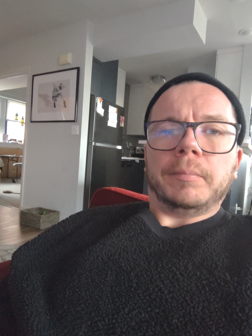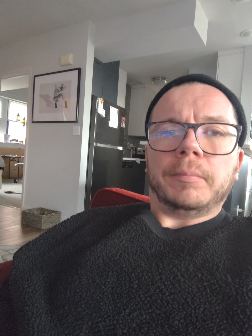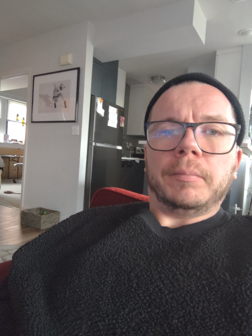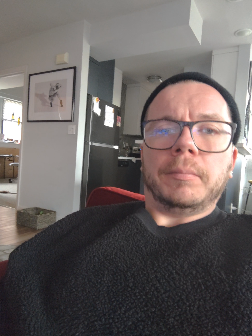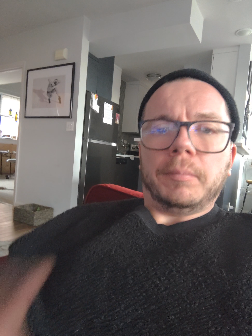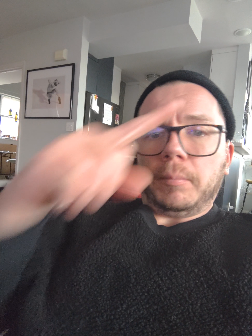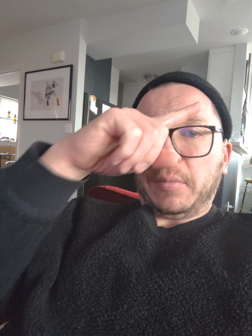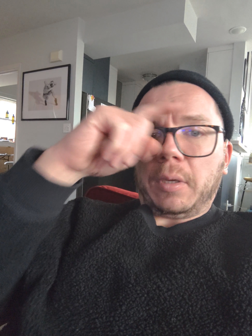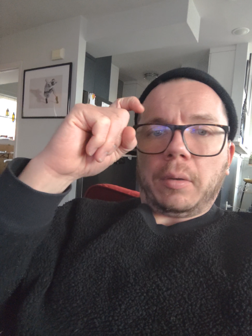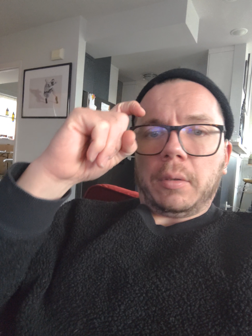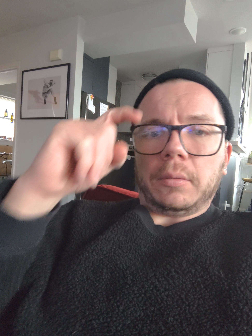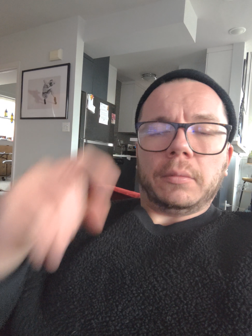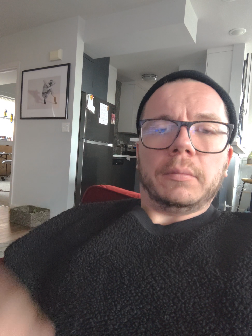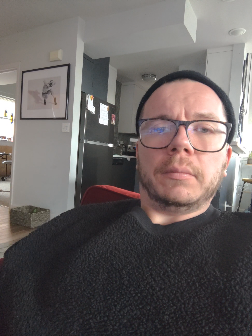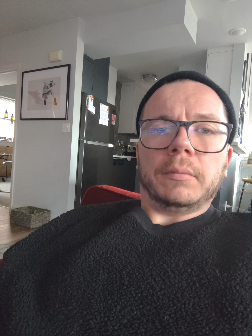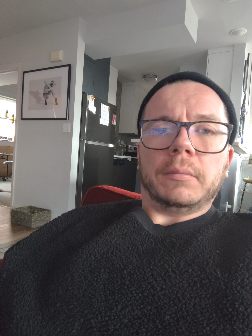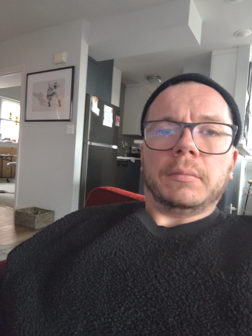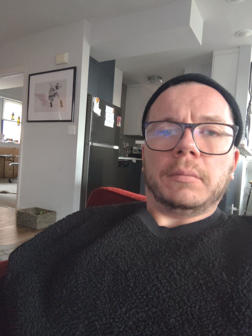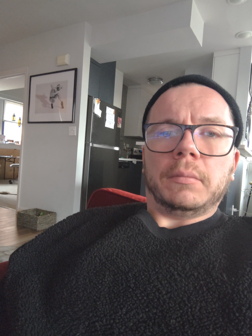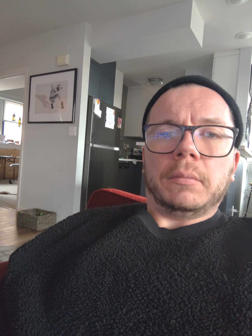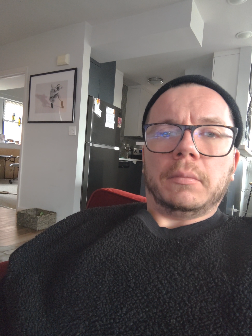because